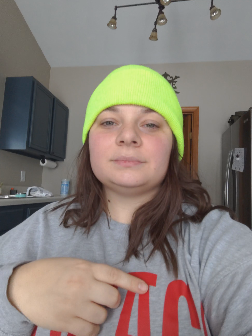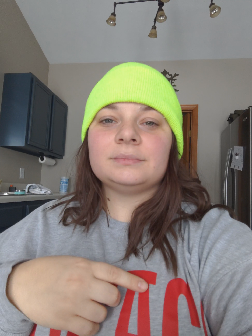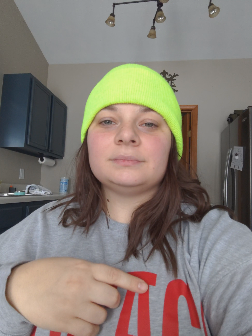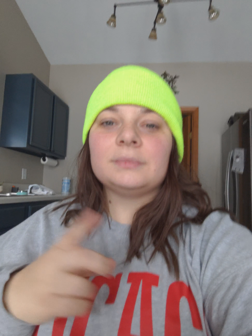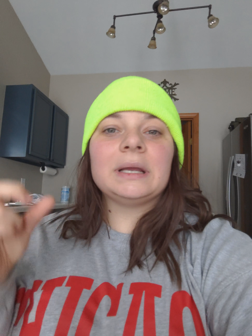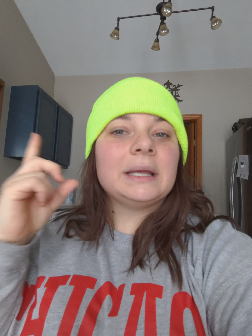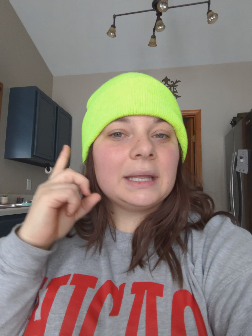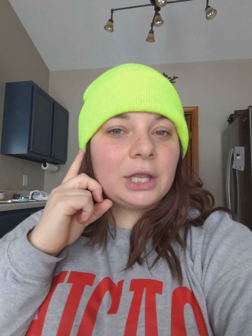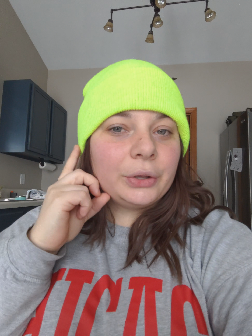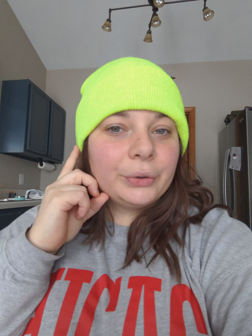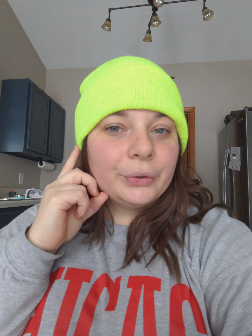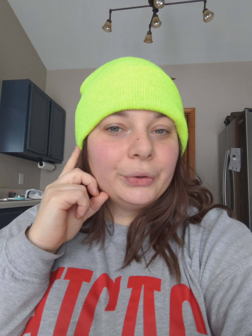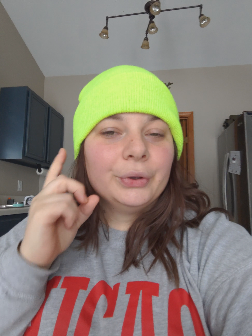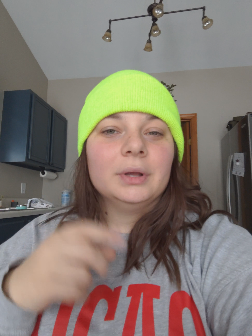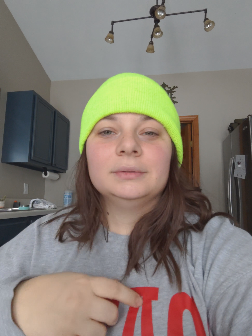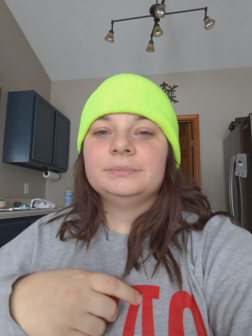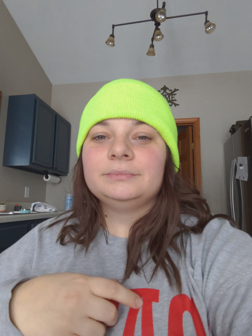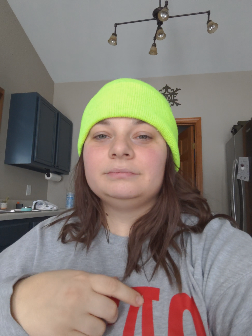ear